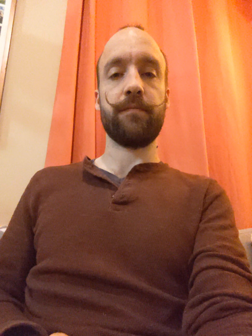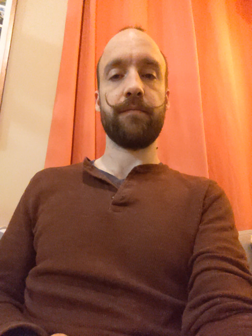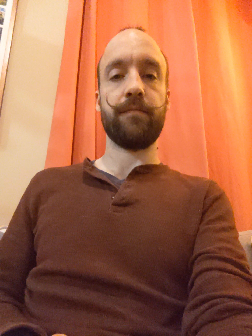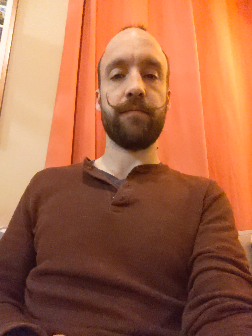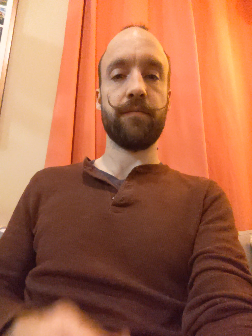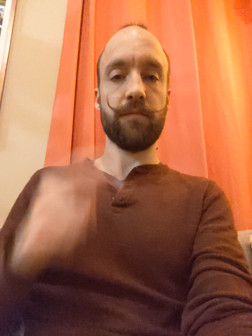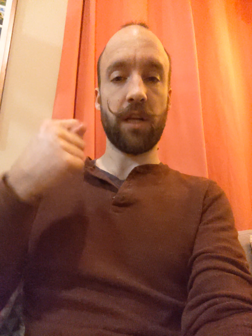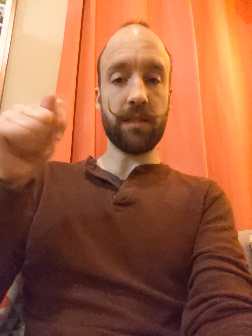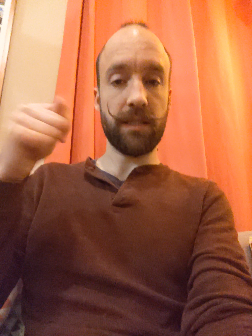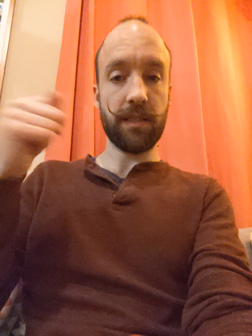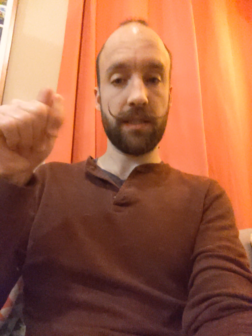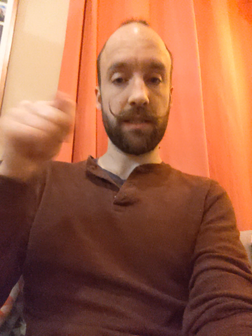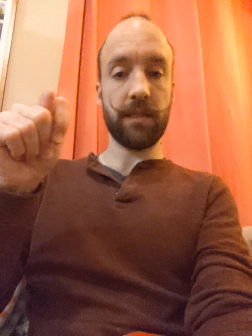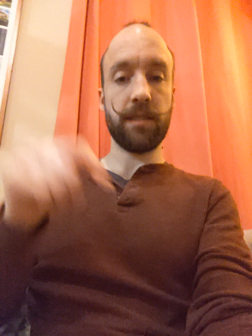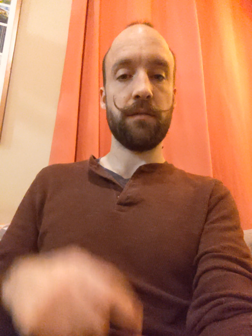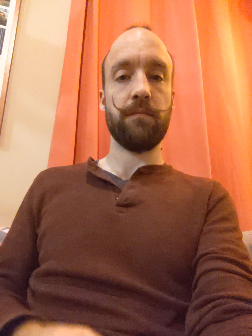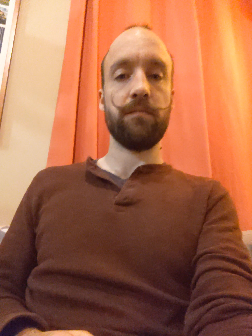toy